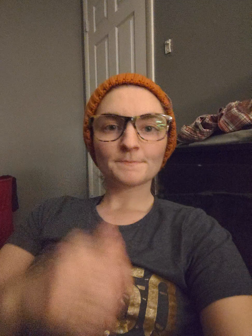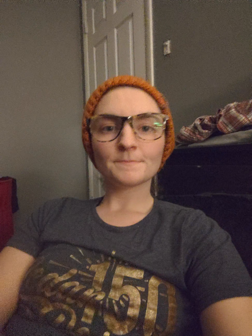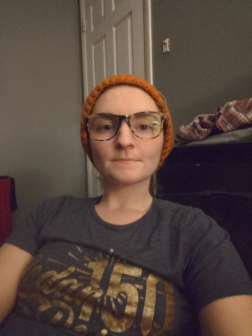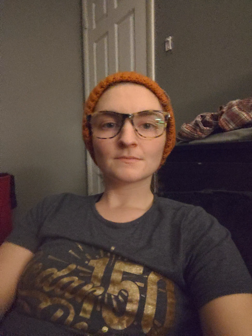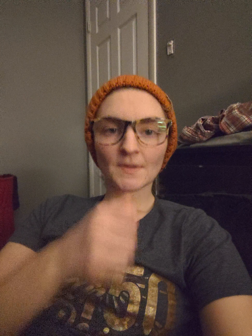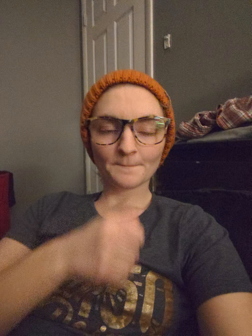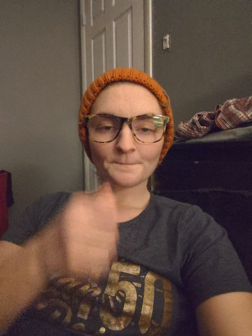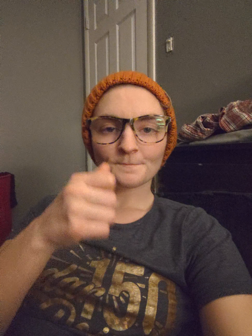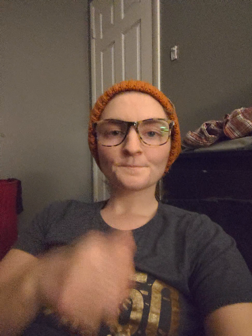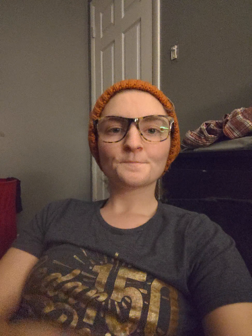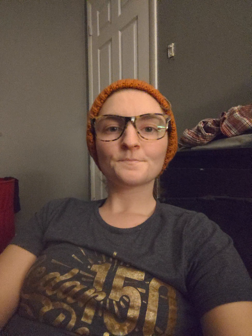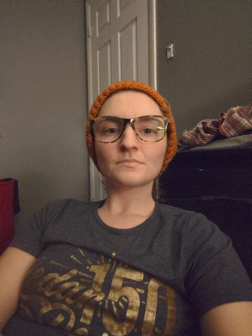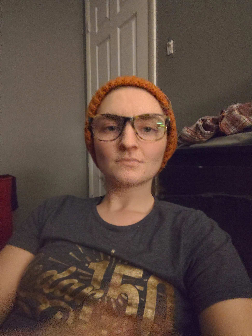hide